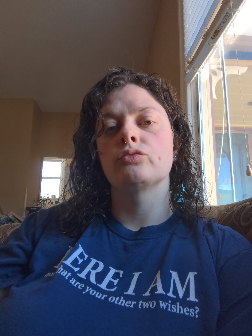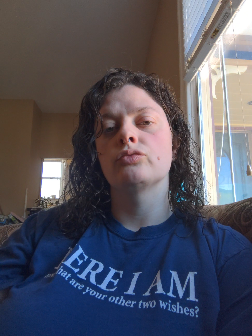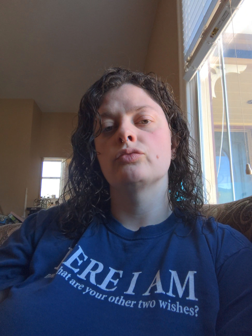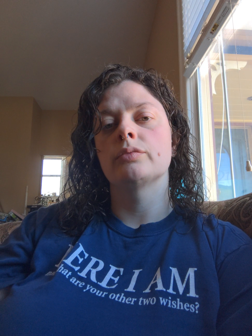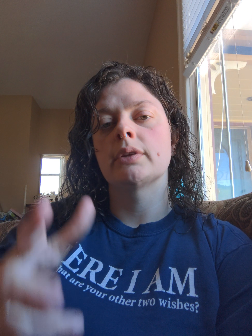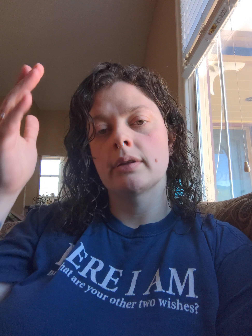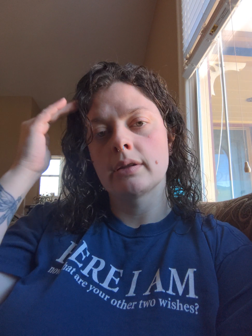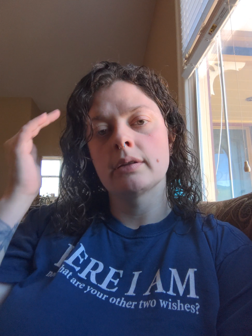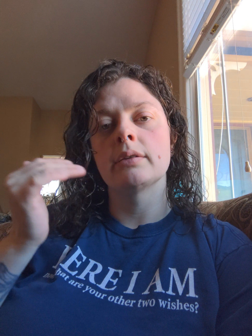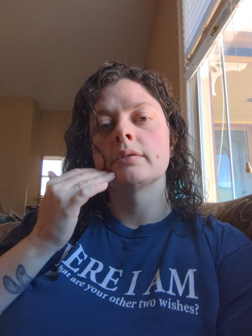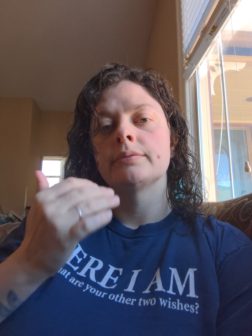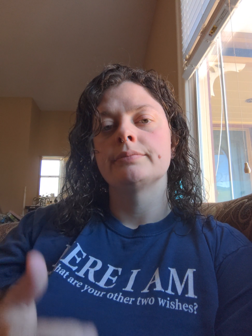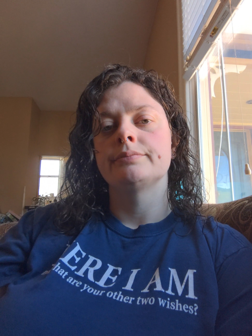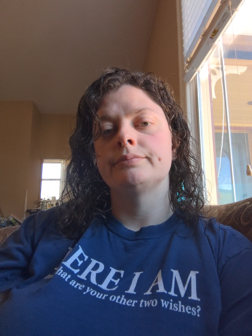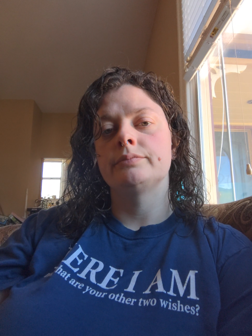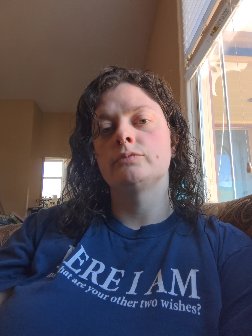head